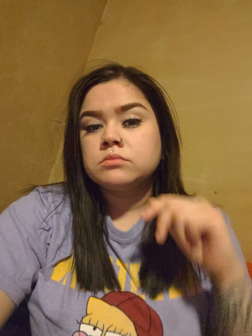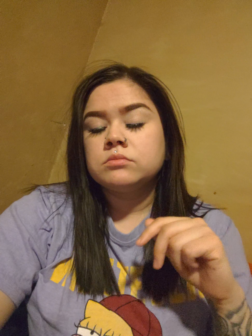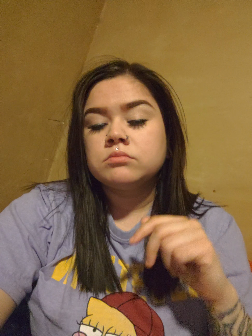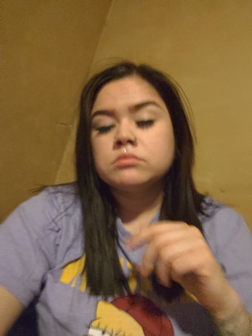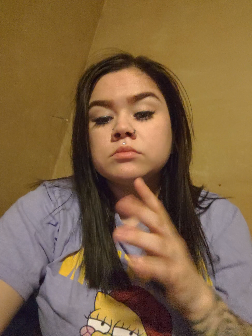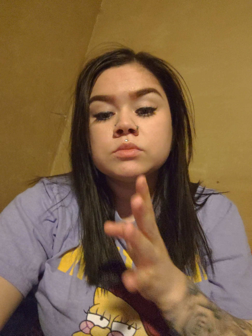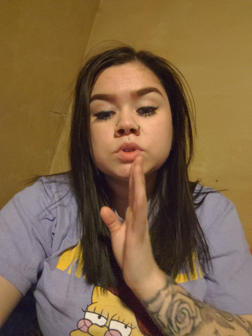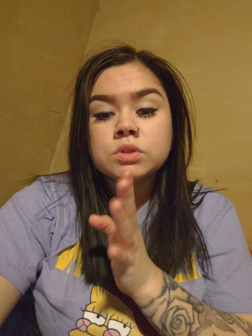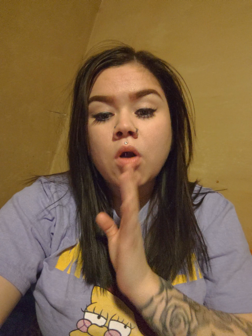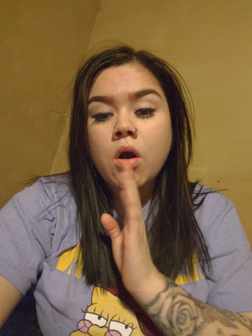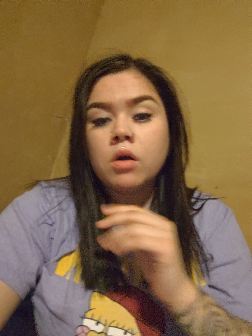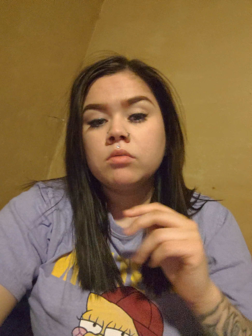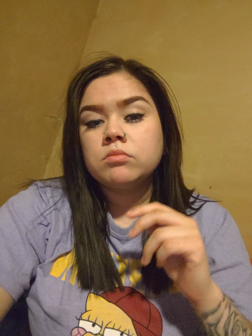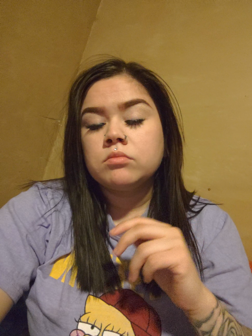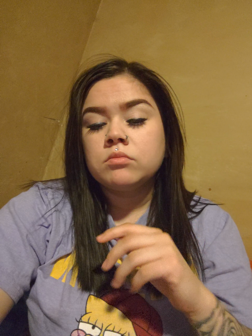talk